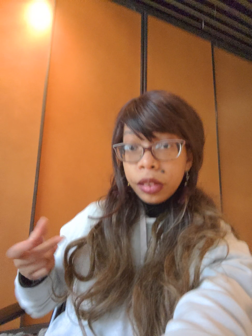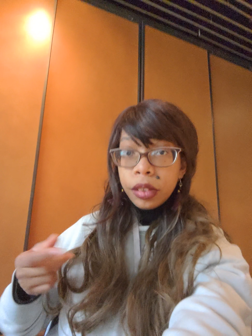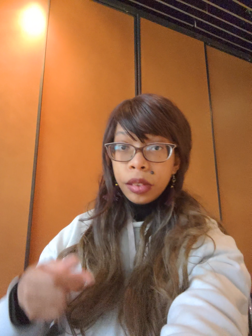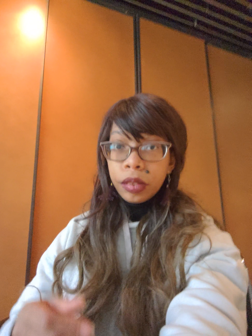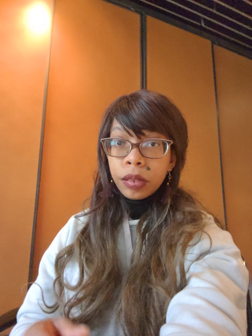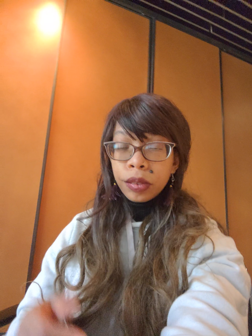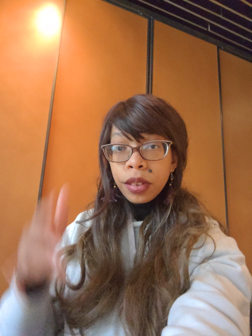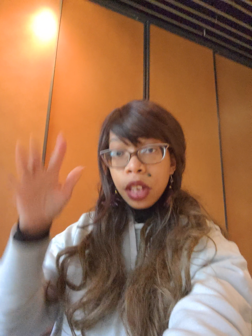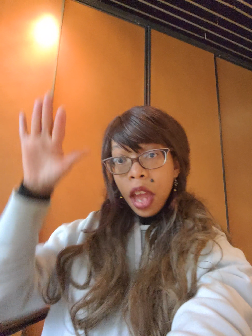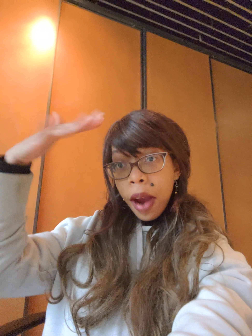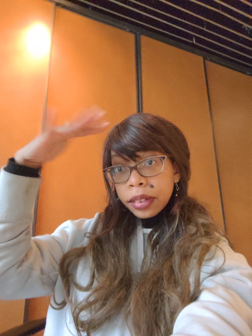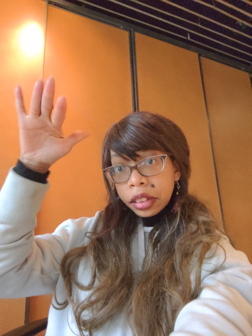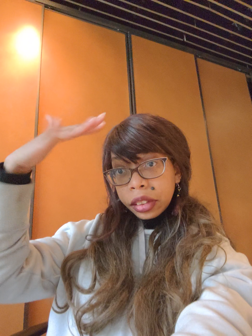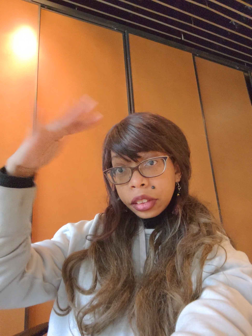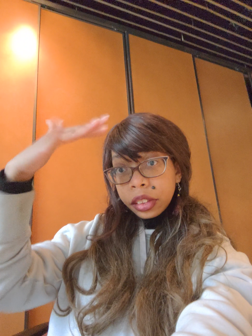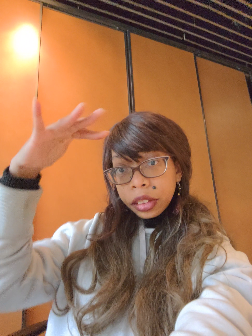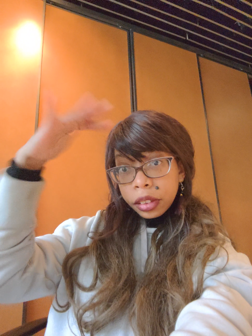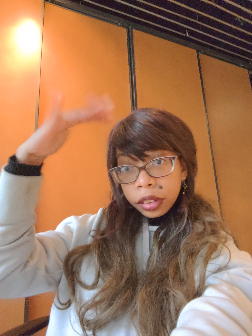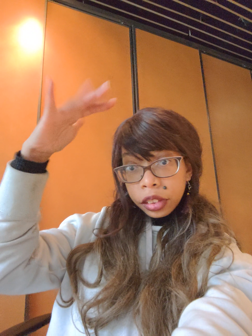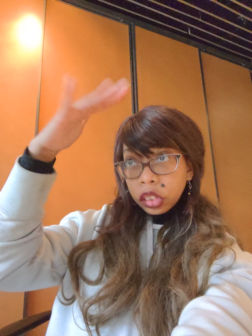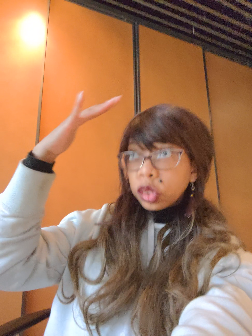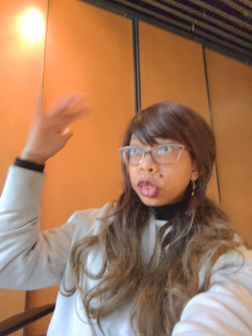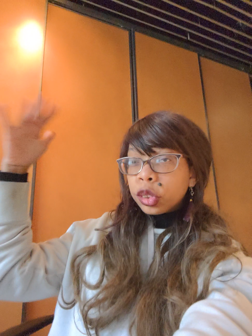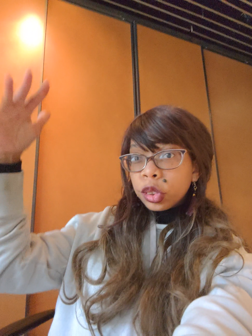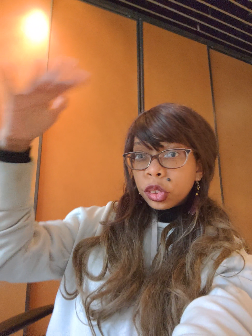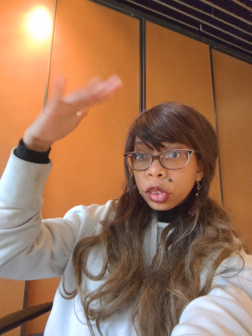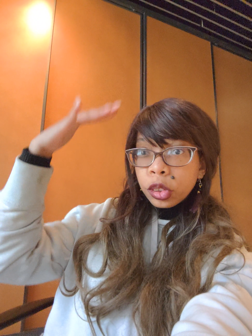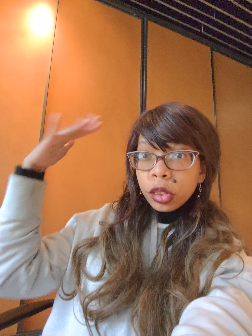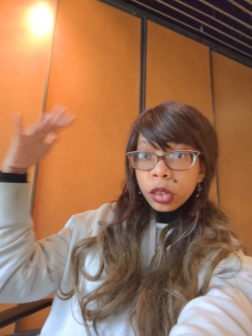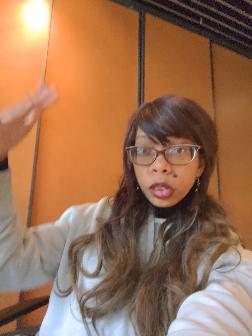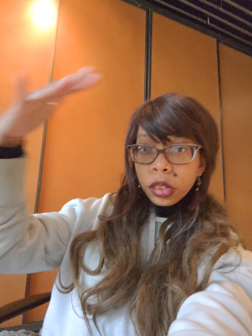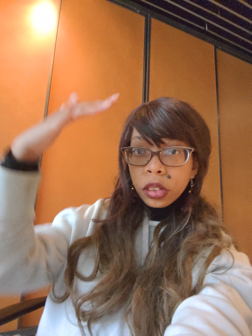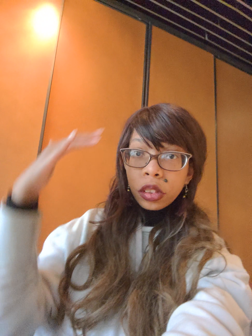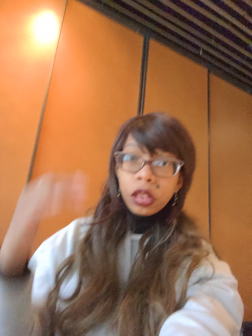helicopter